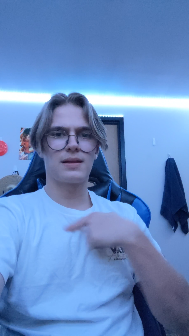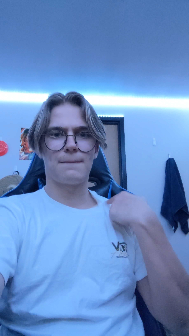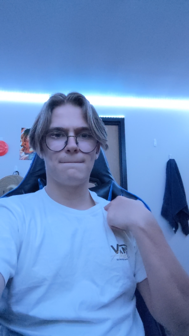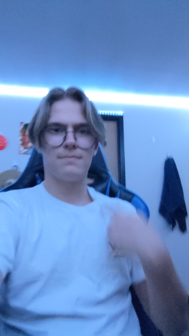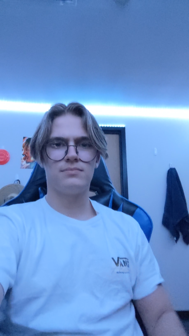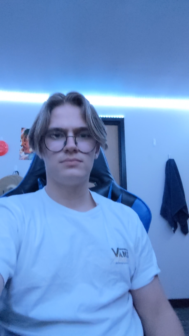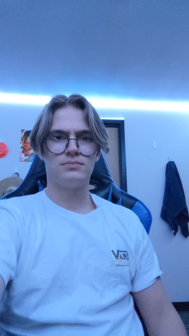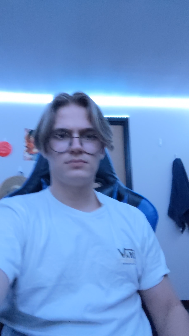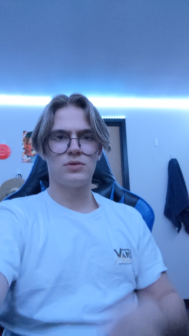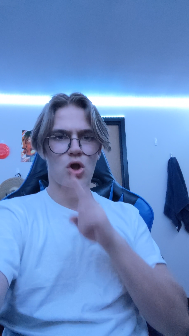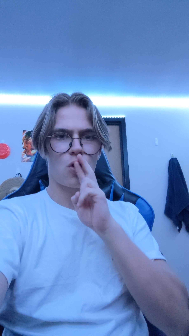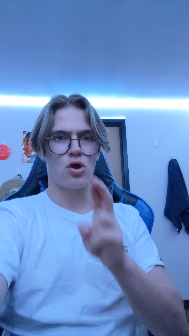are